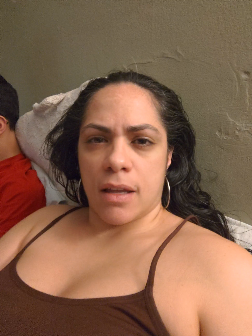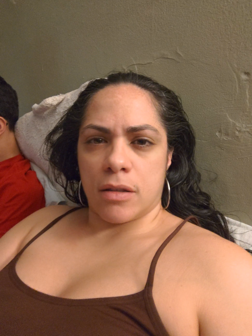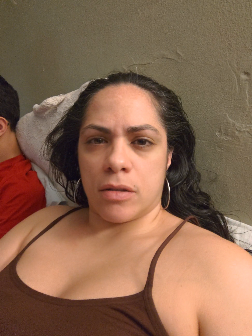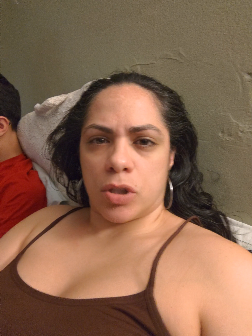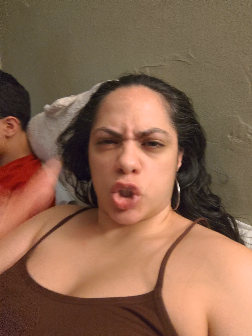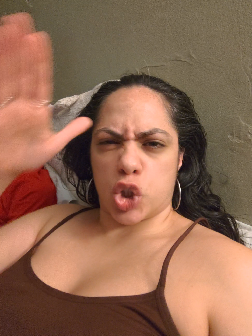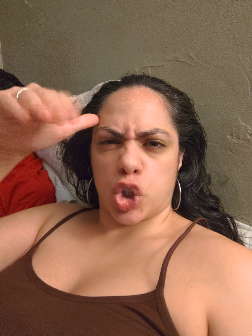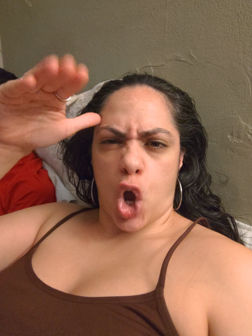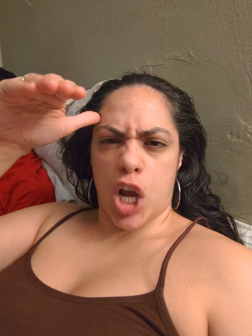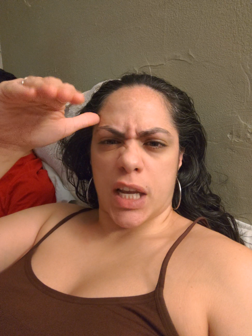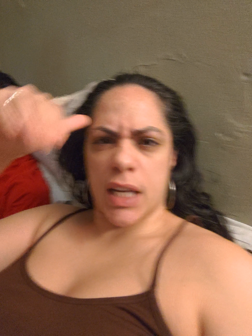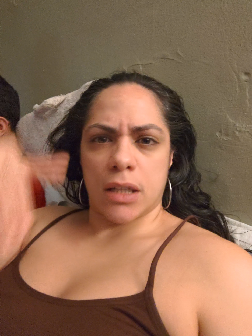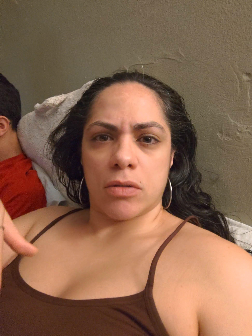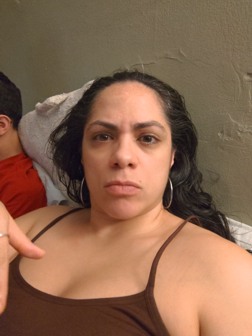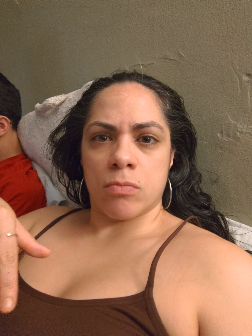donkey